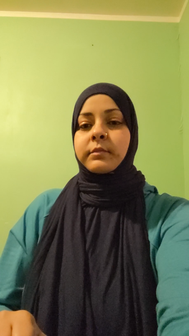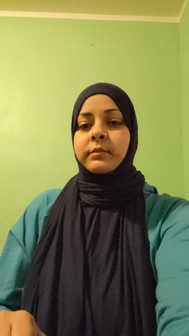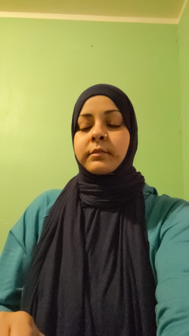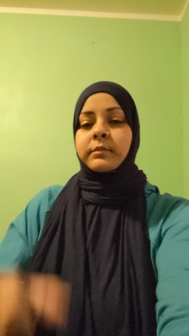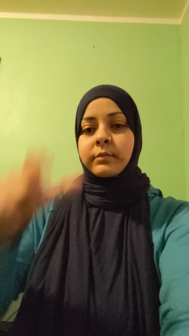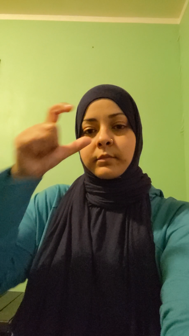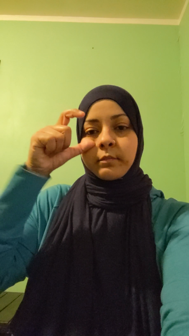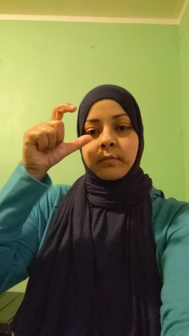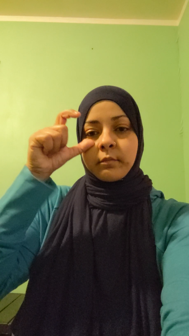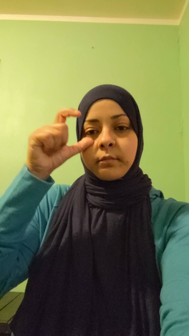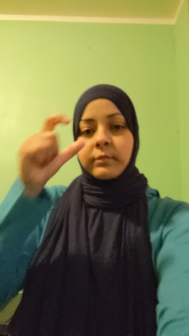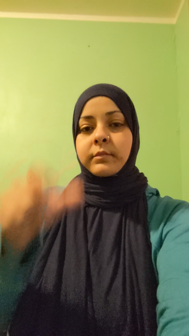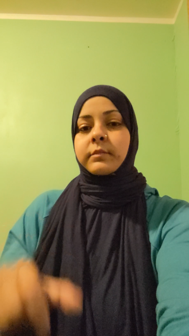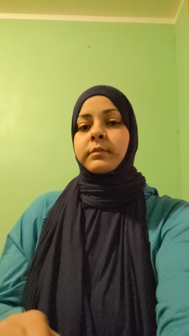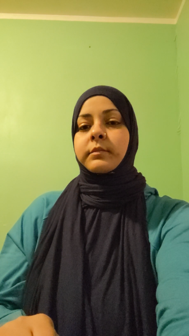glasses